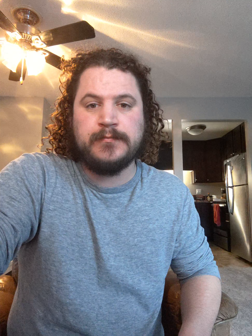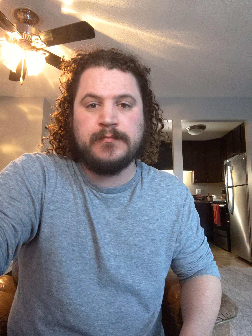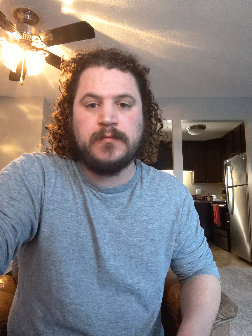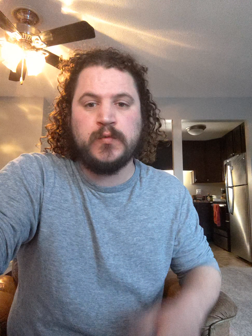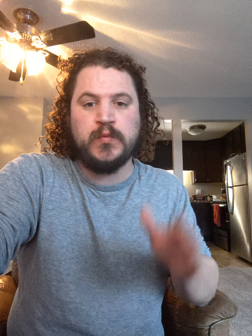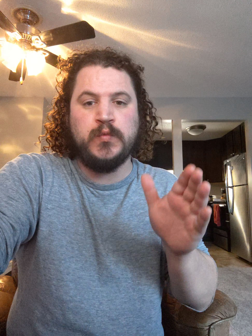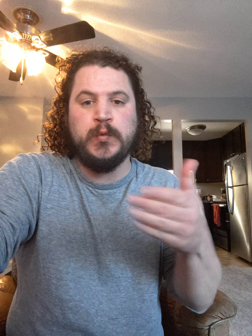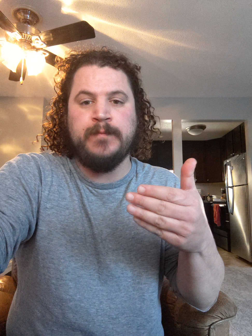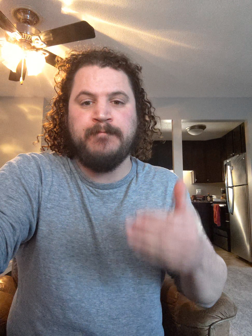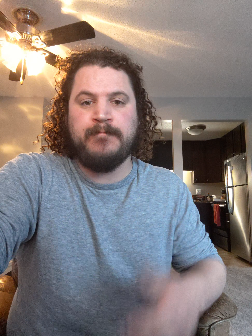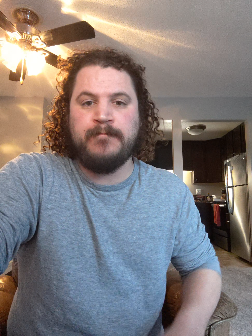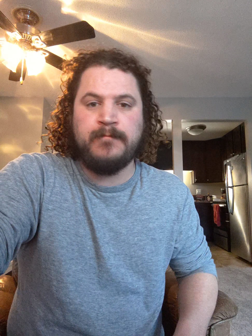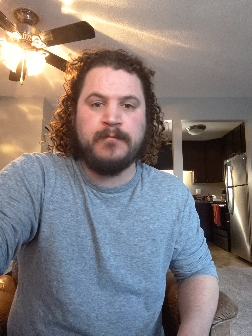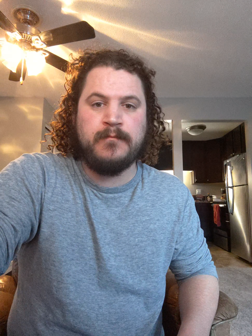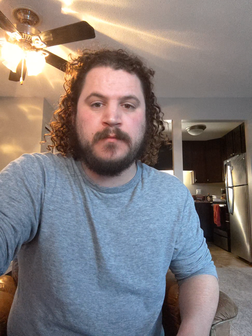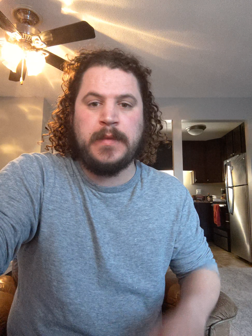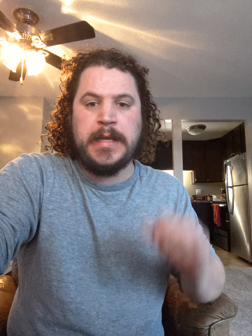room